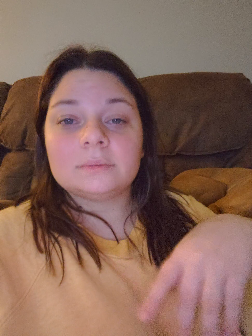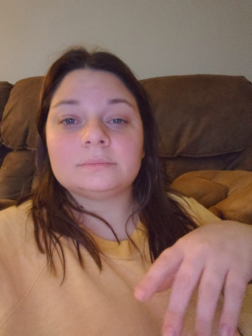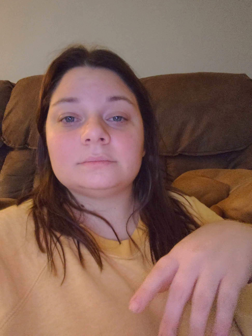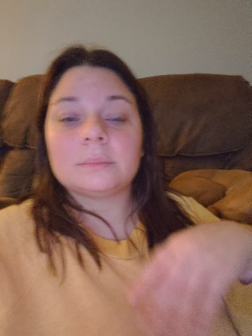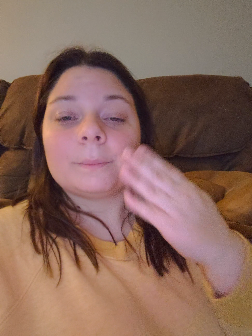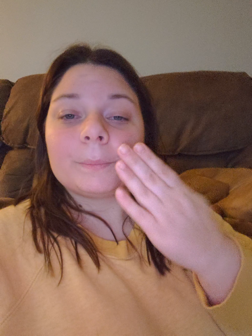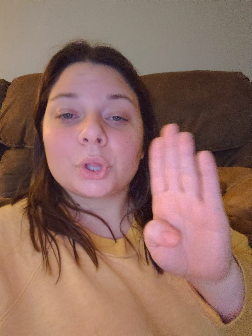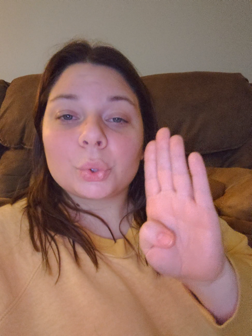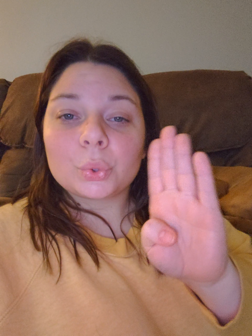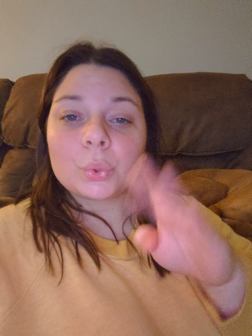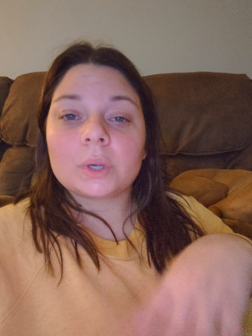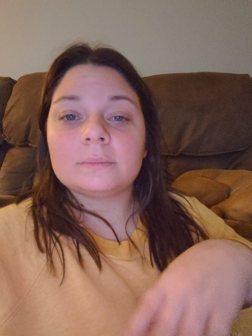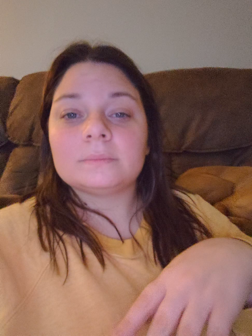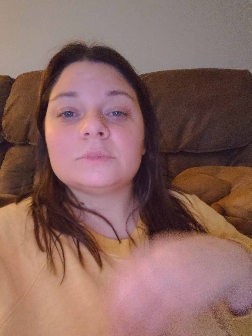blue